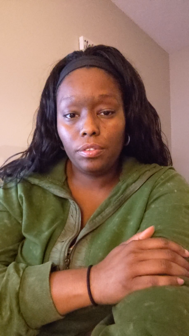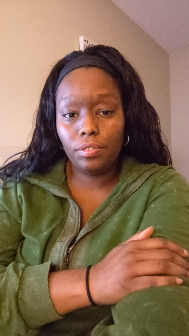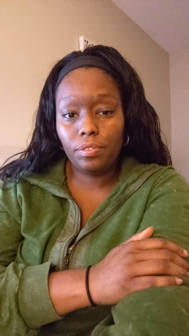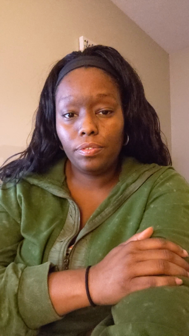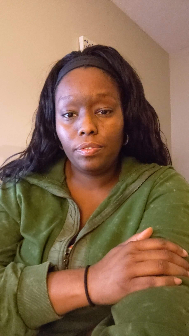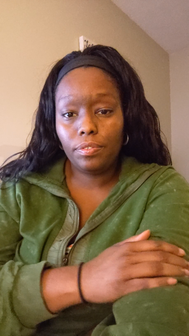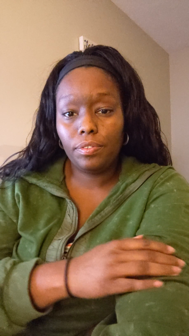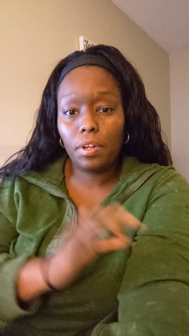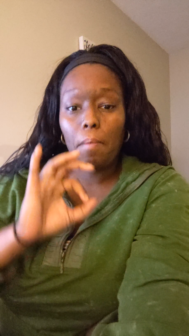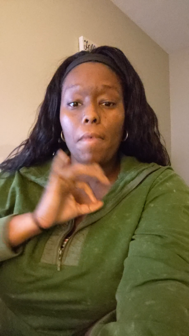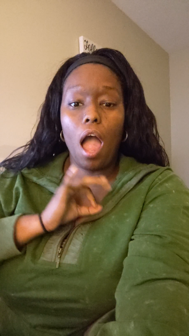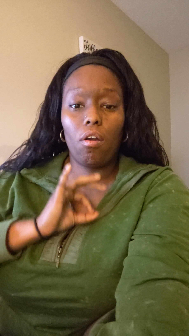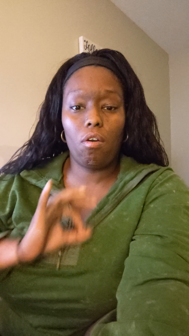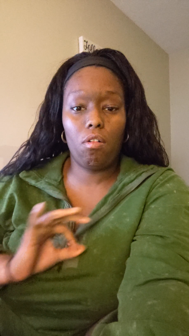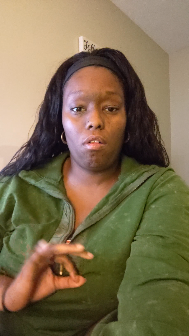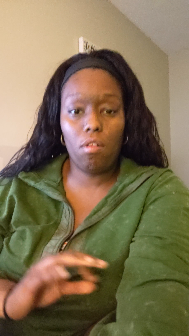button